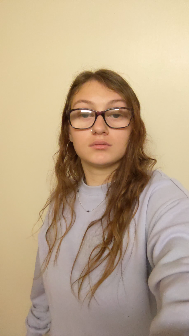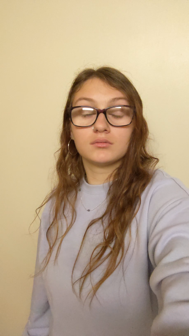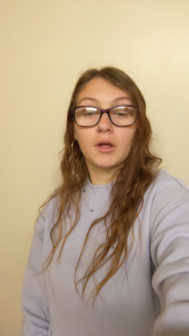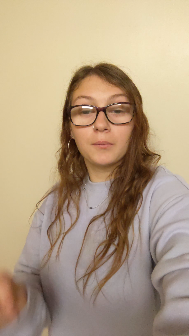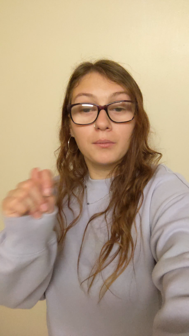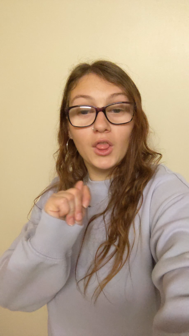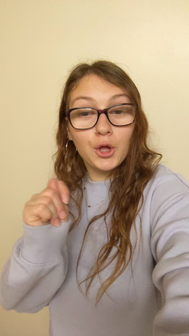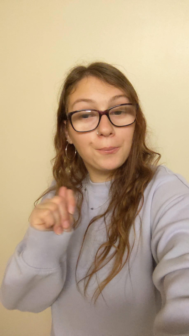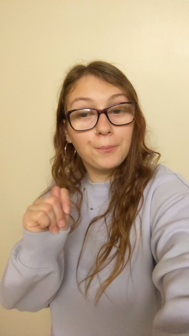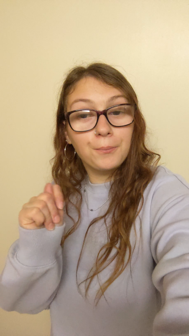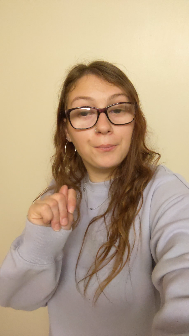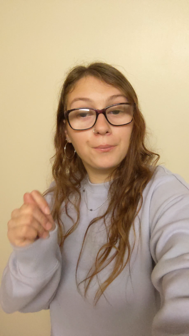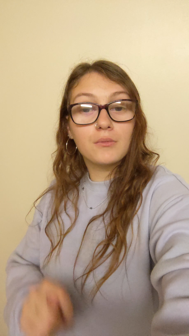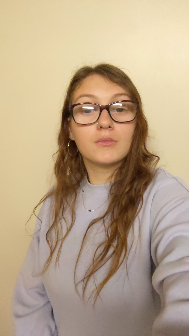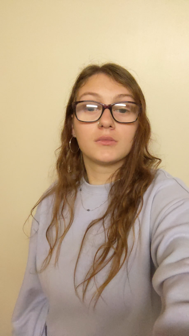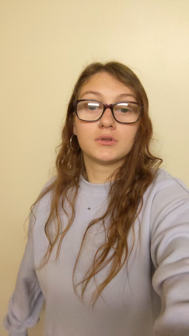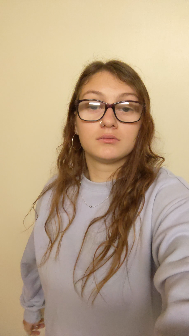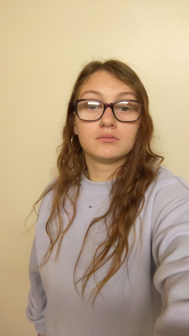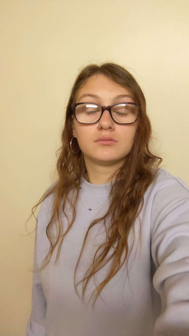bathroom